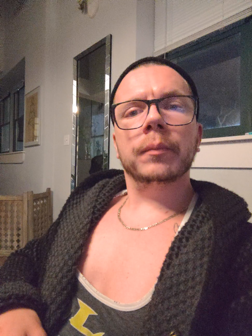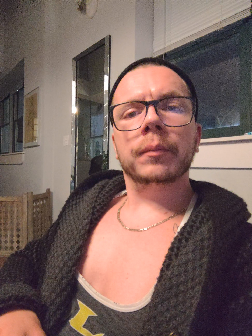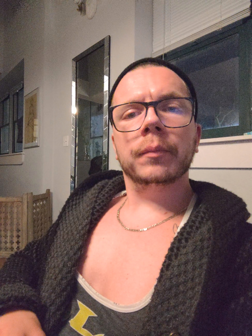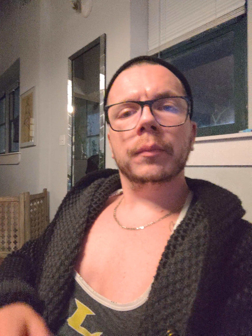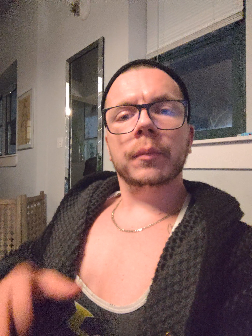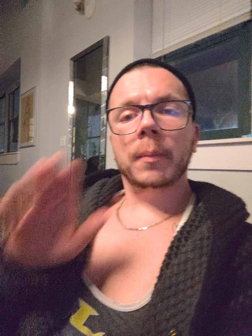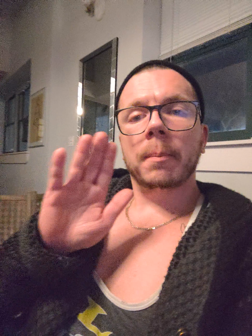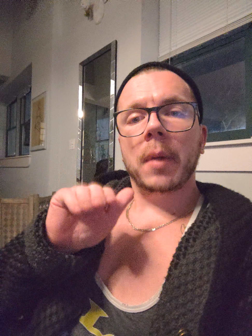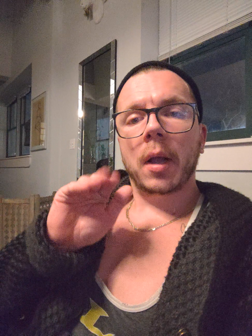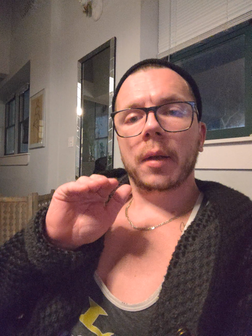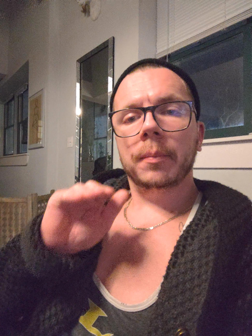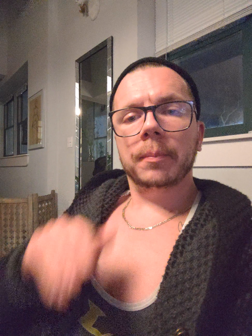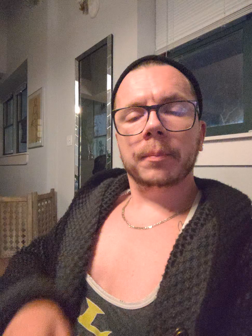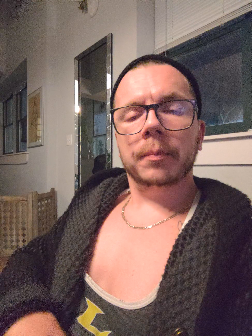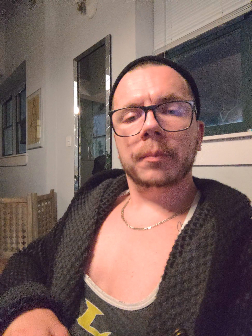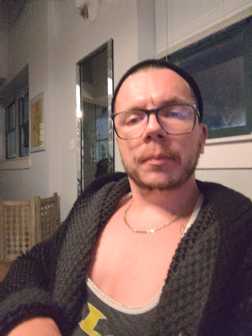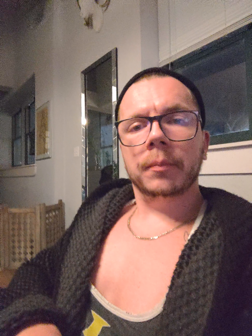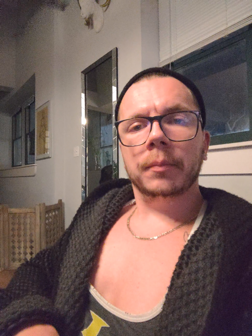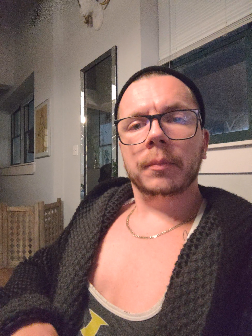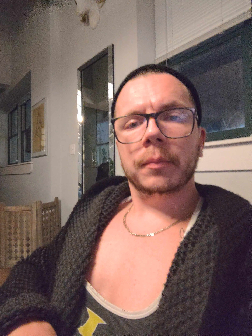bye